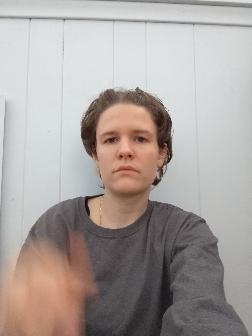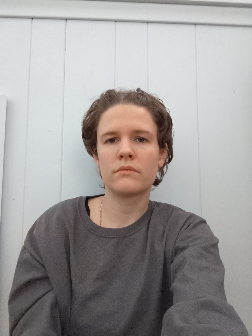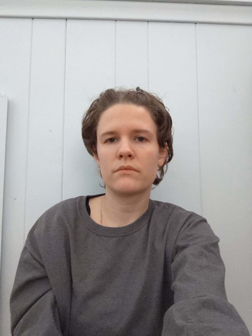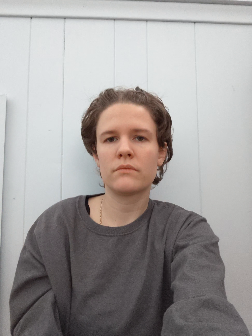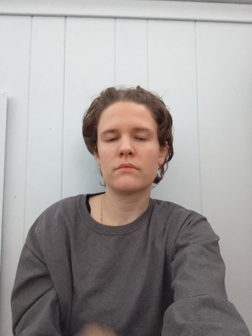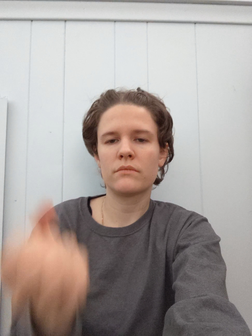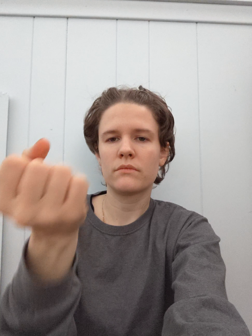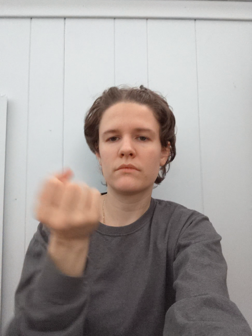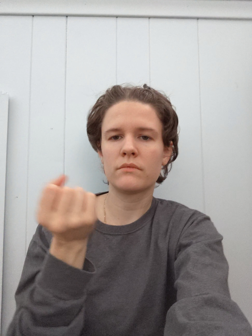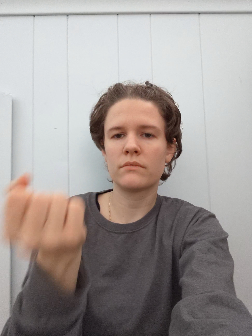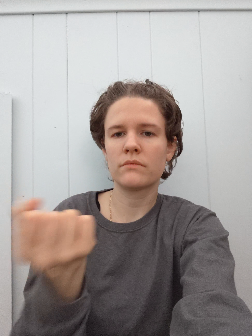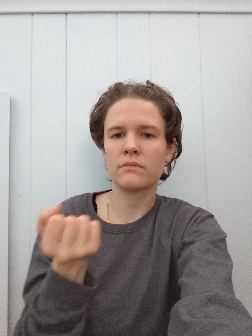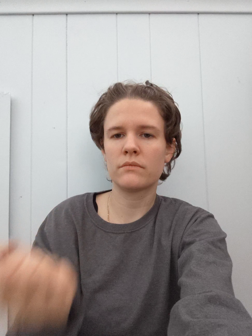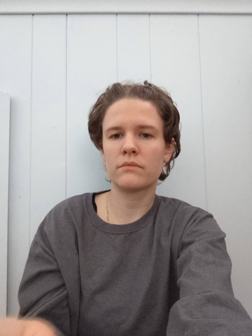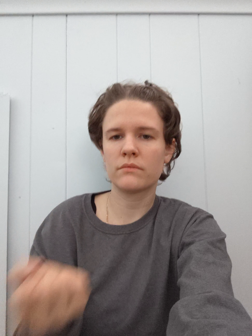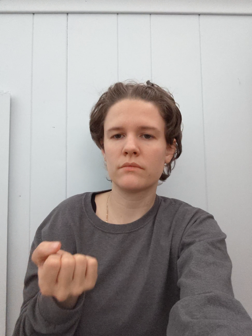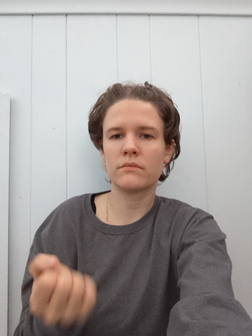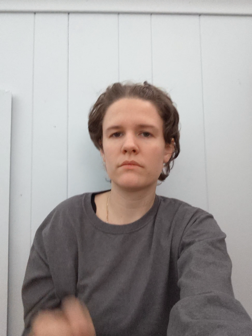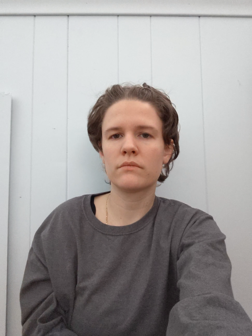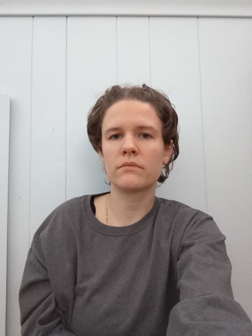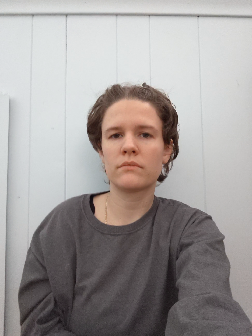drawer